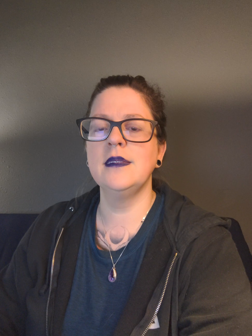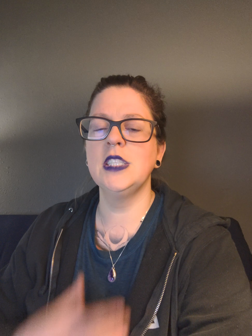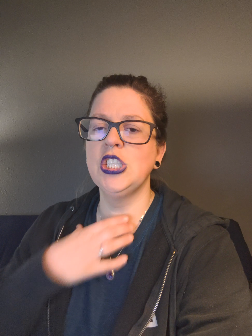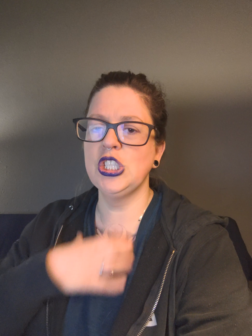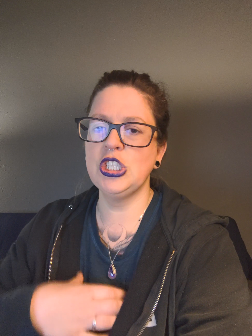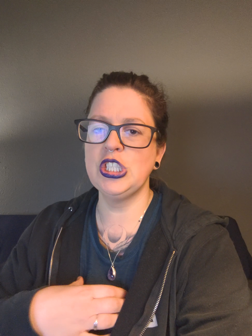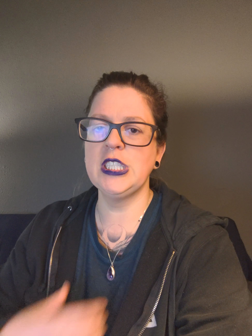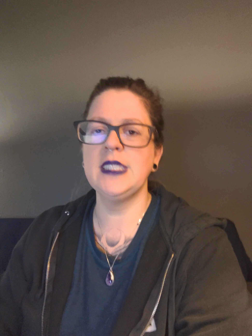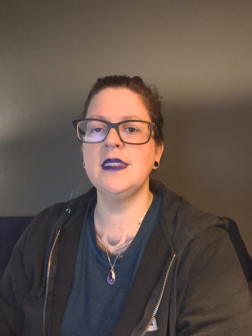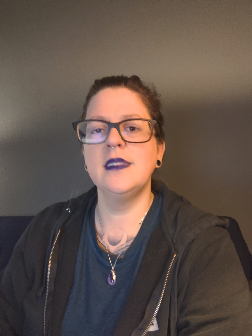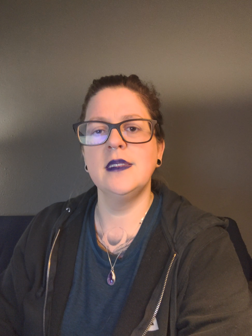hungry